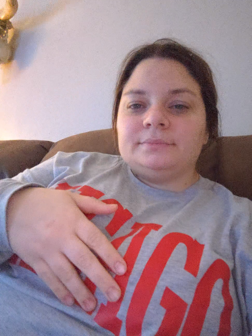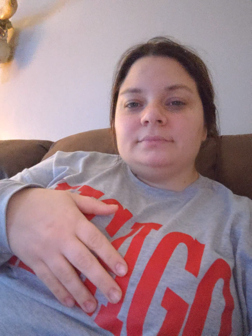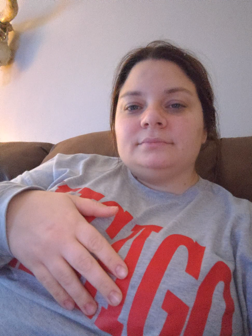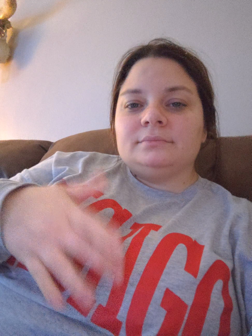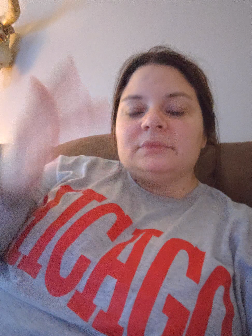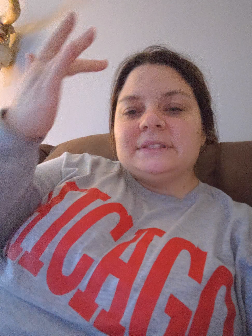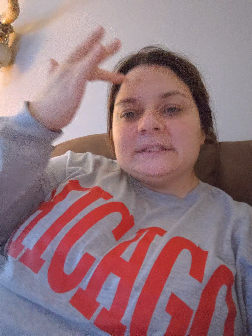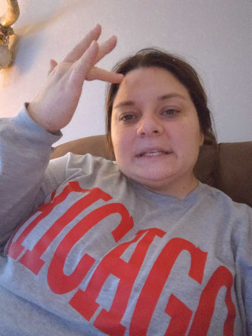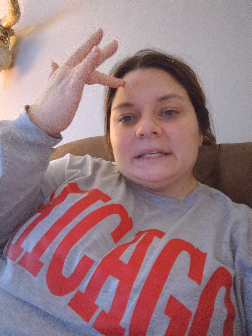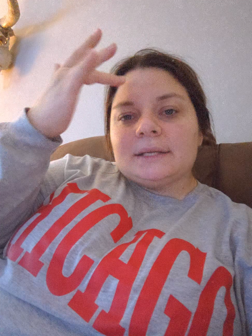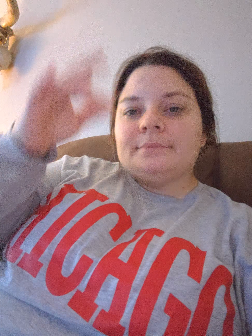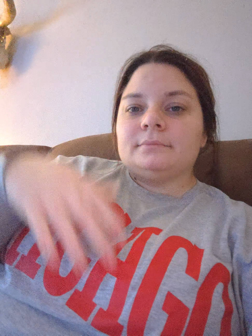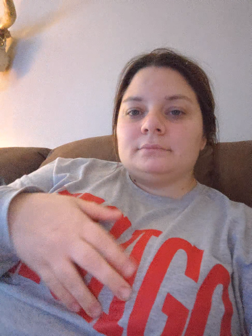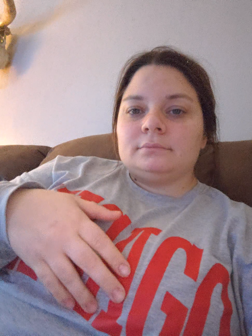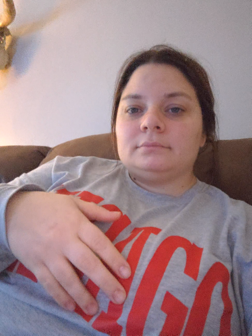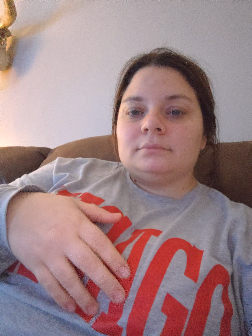sick